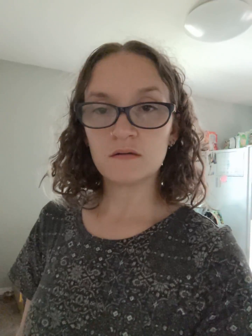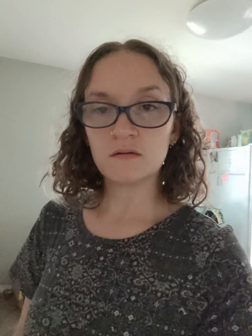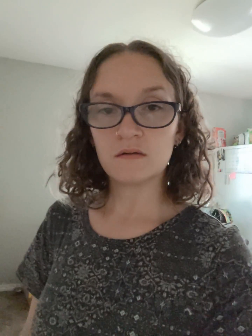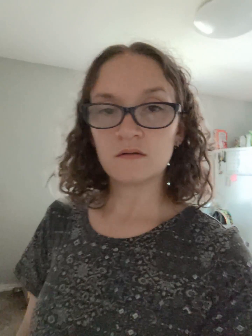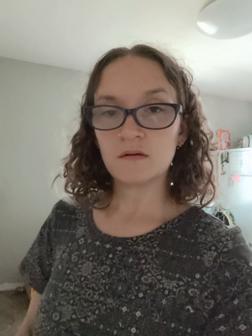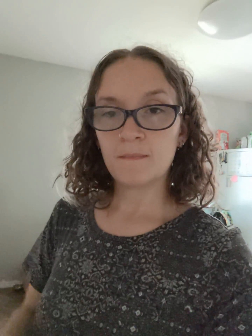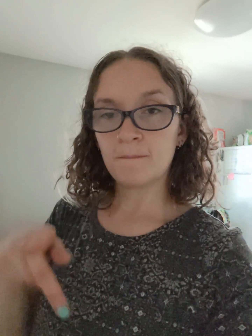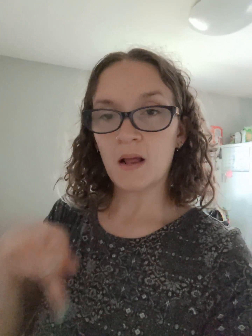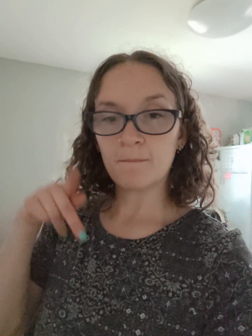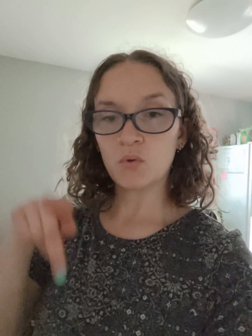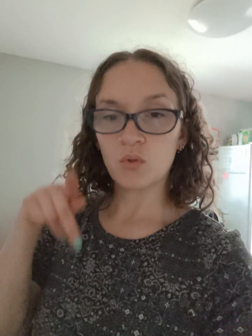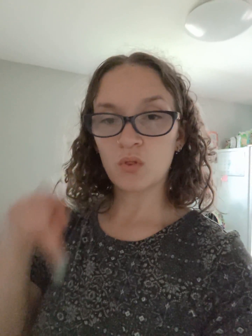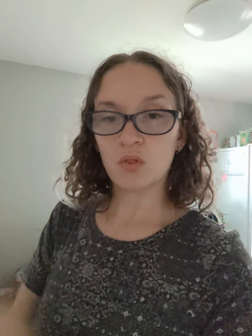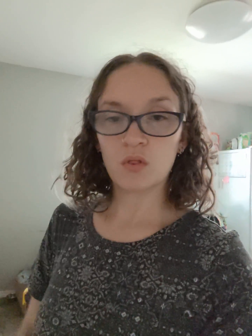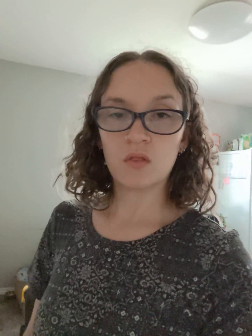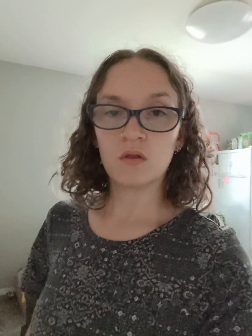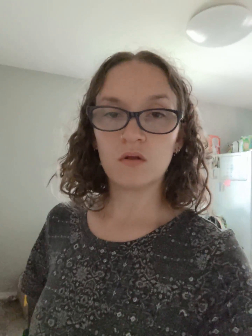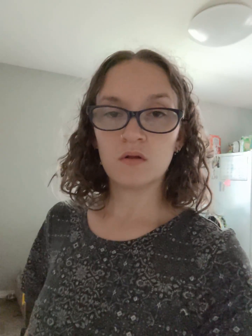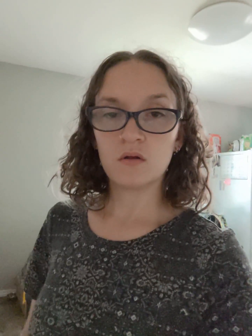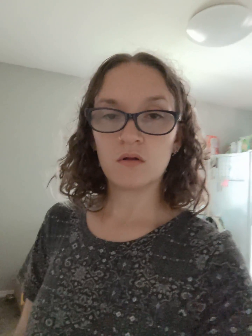people